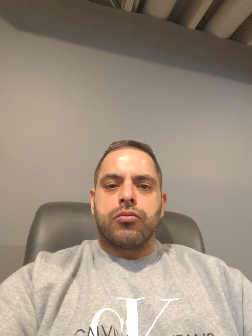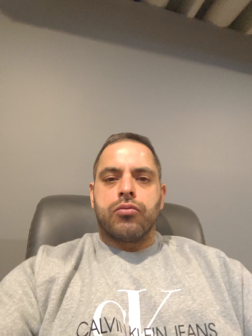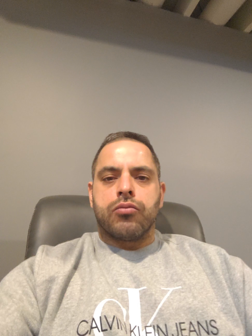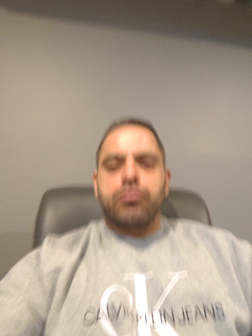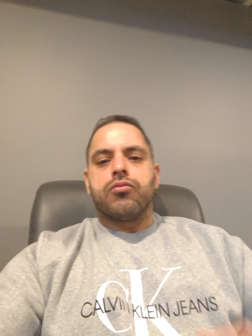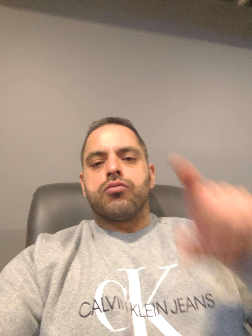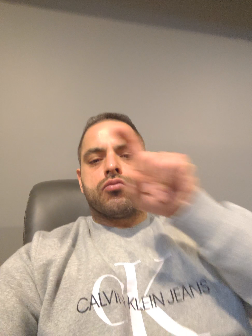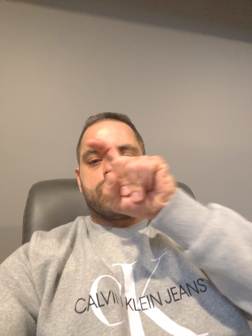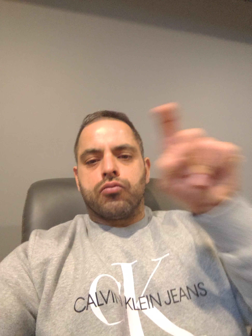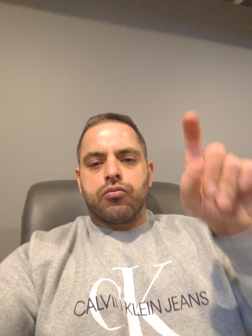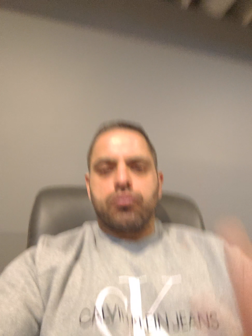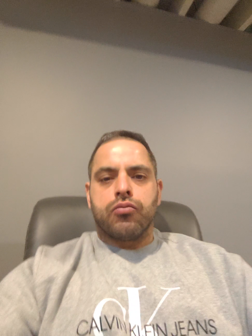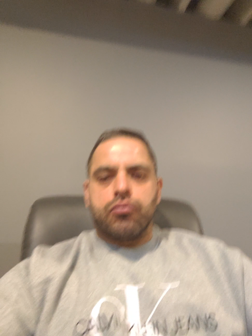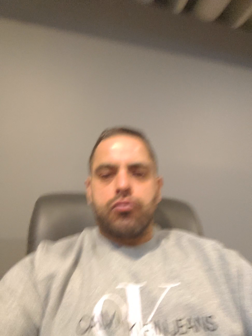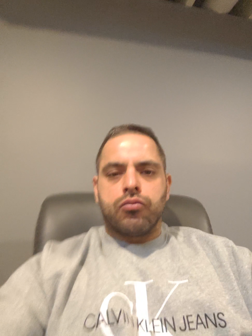closet